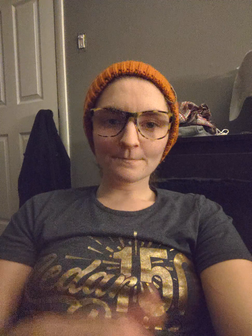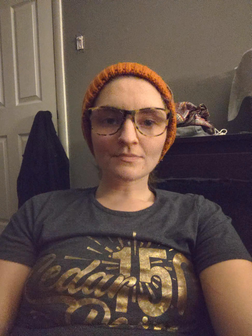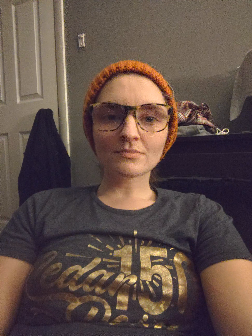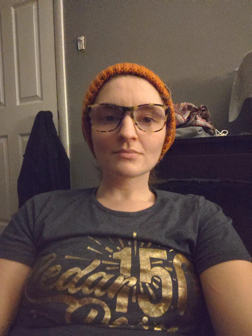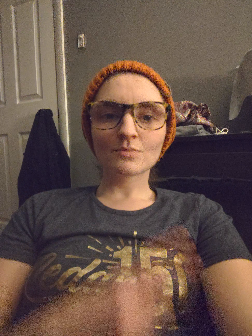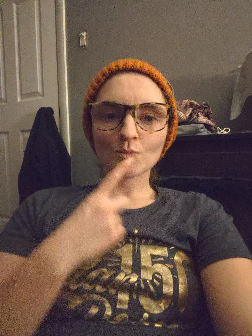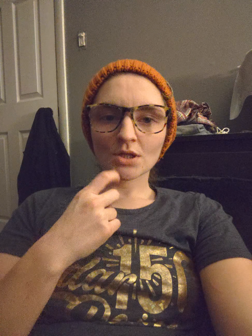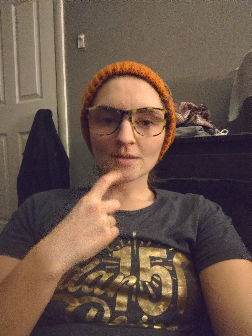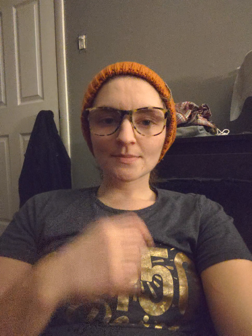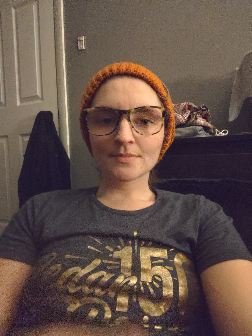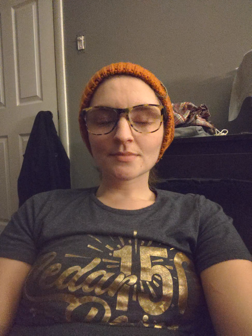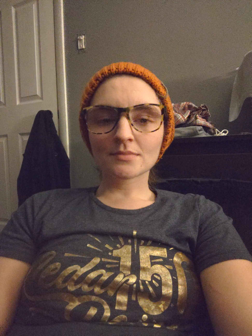red